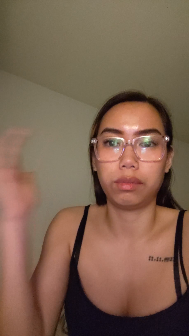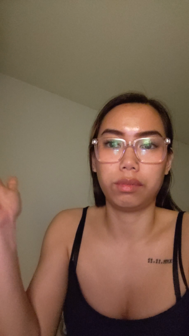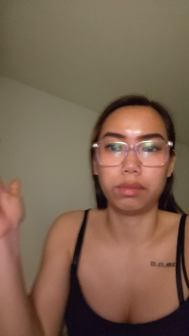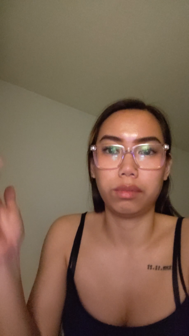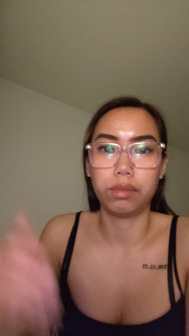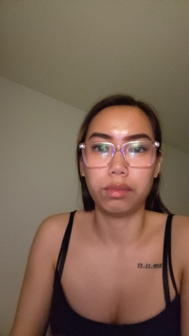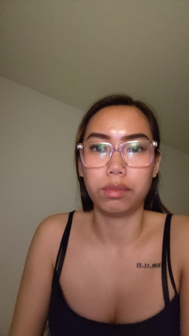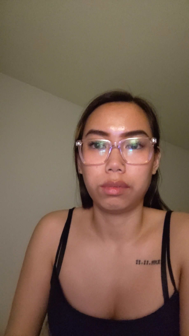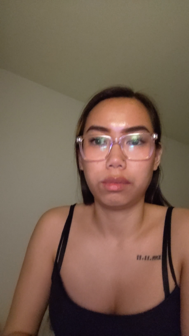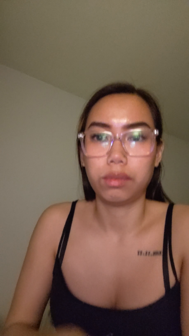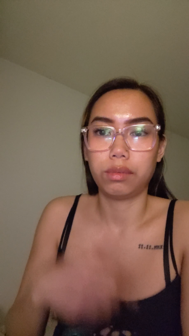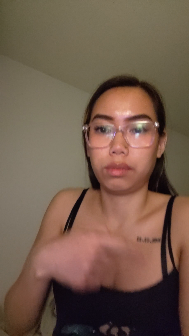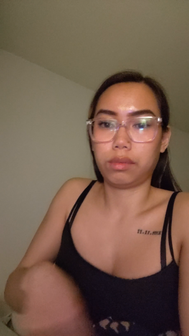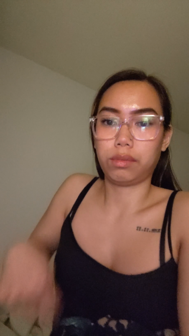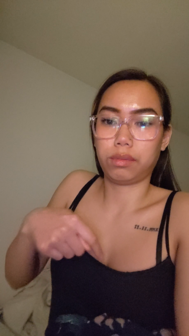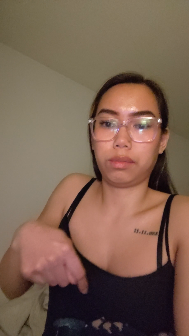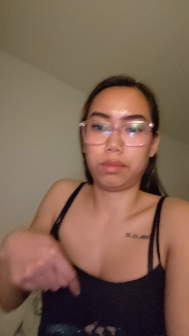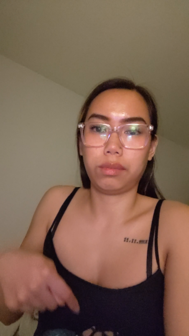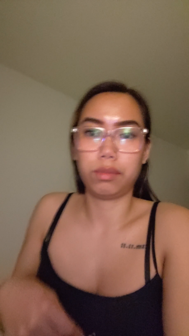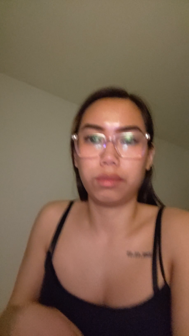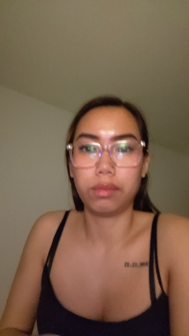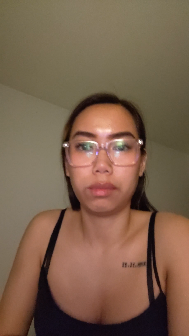belly button